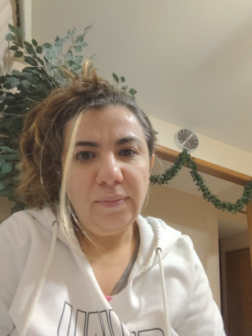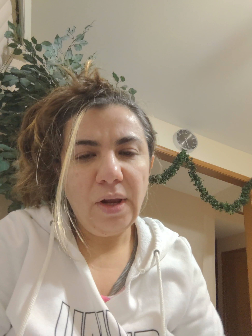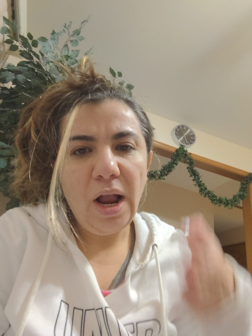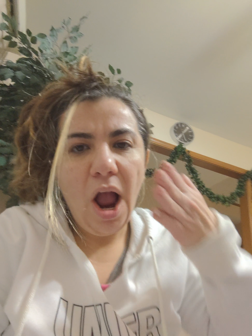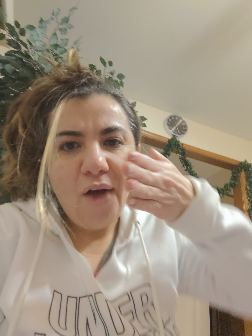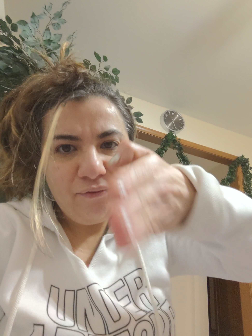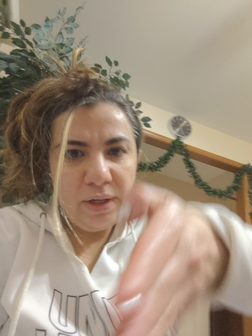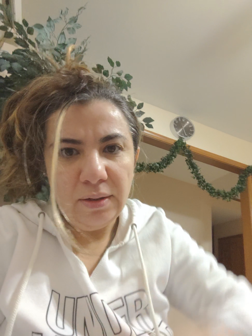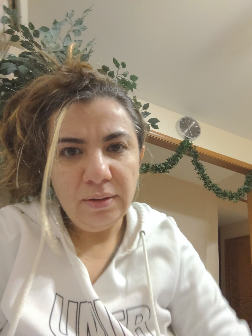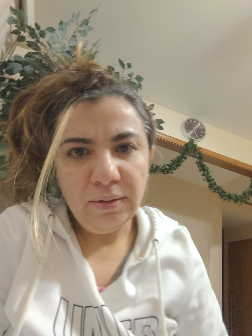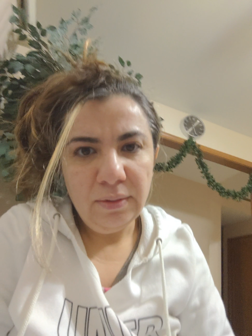after